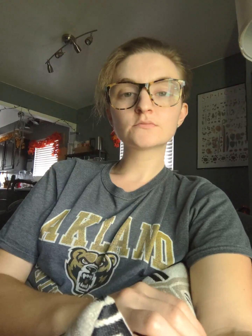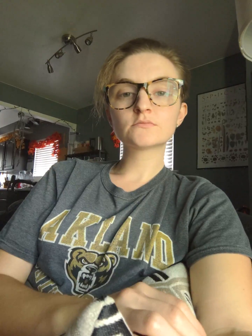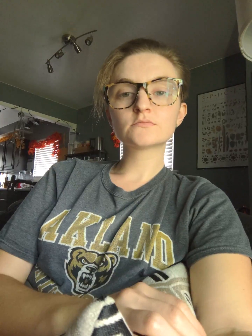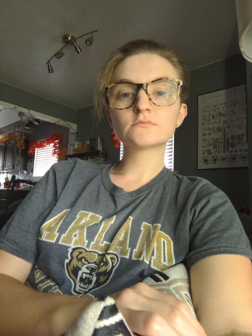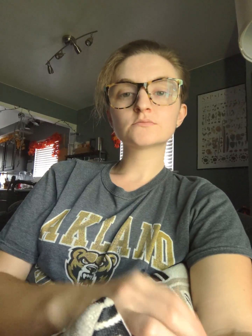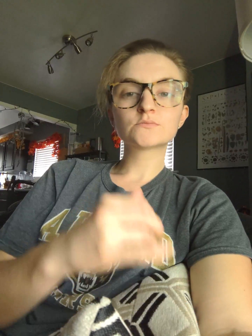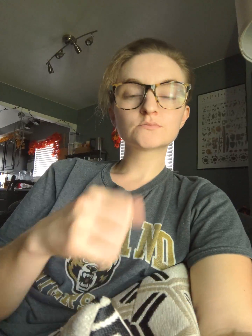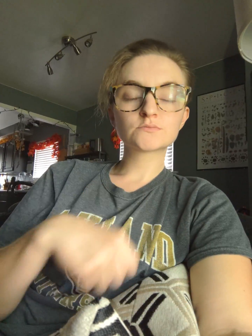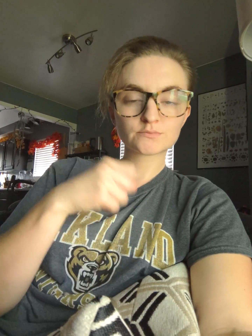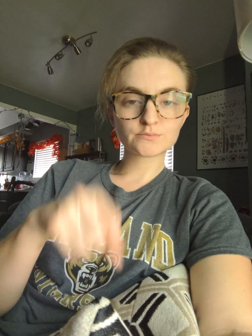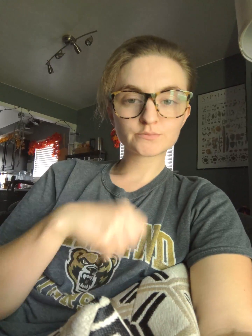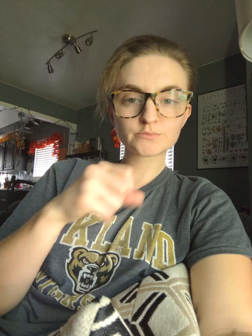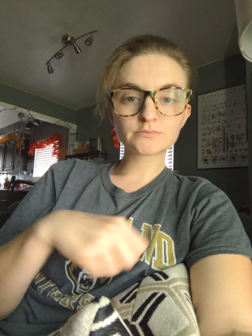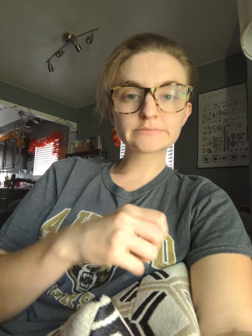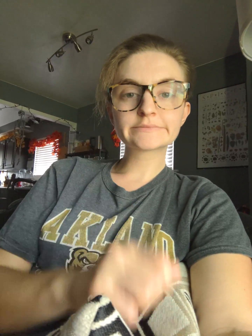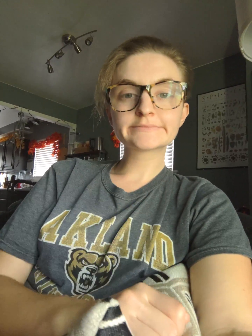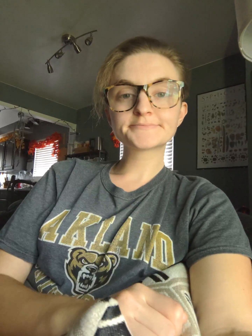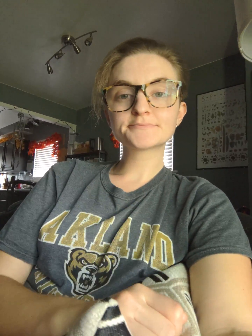bicycle